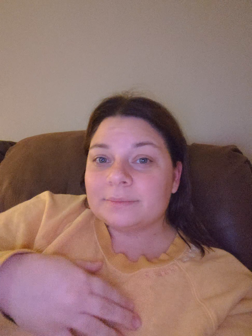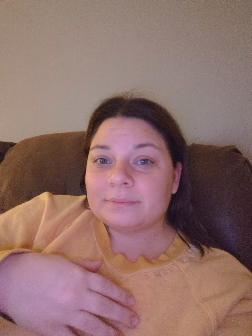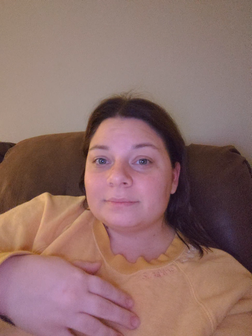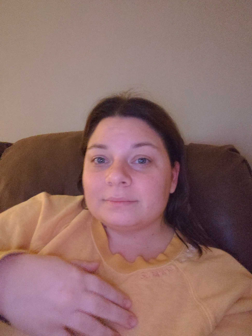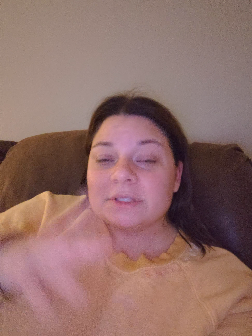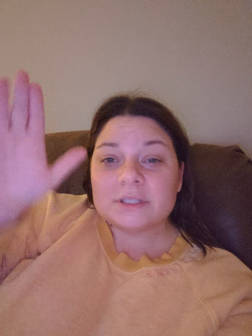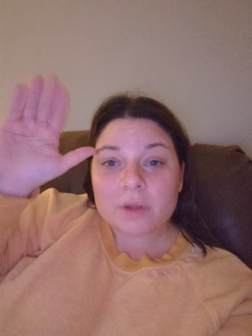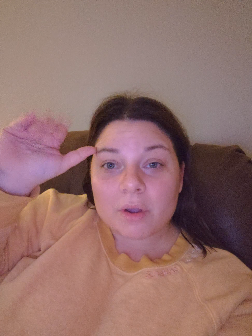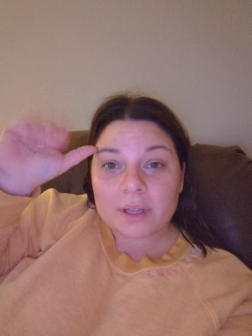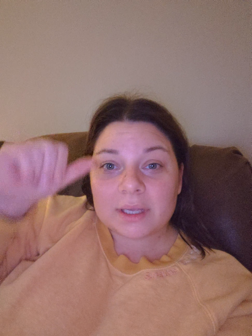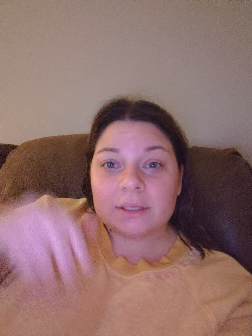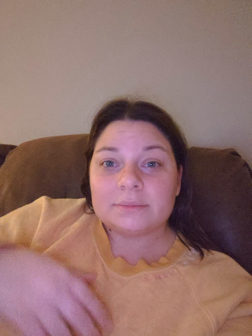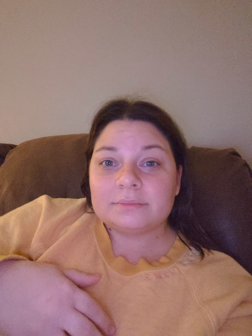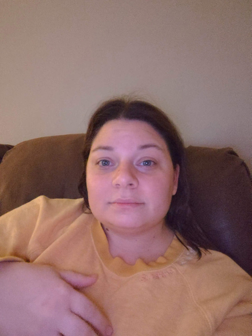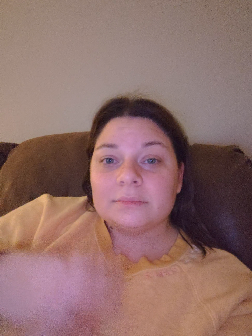donkey